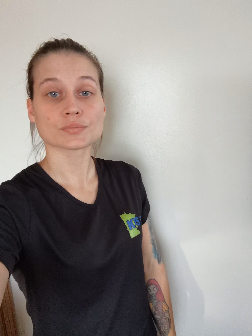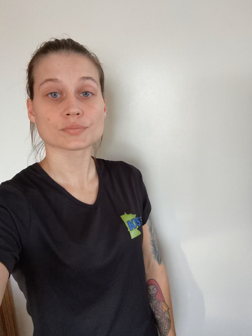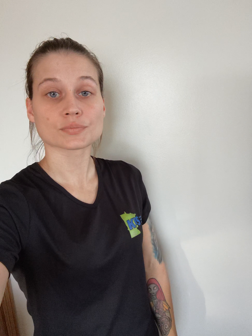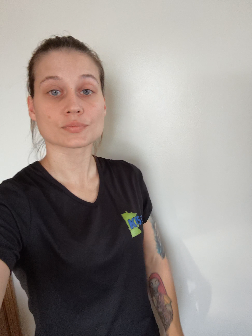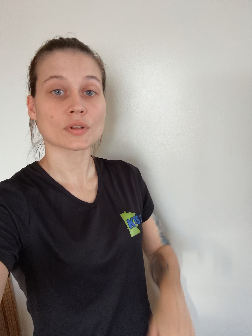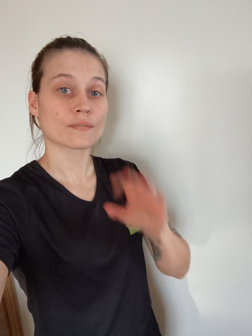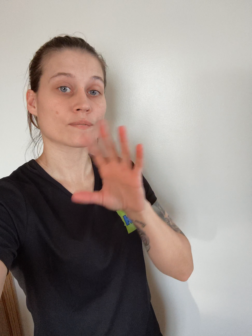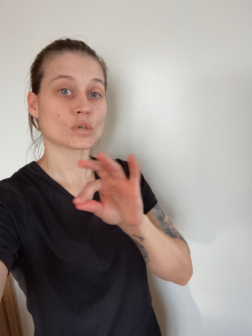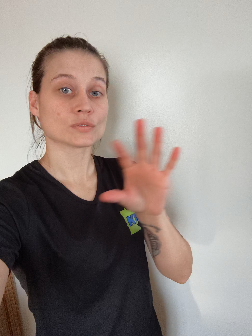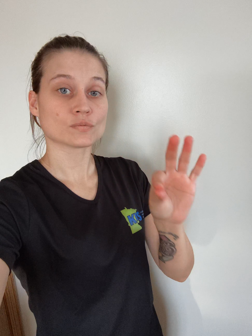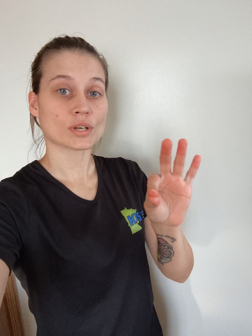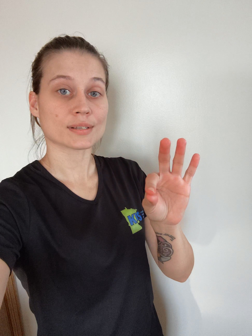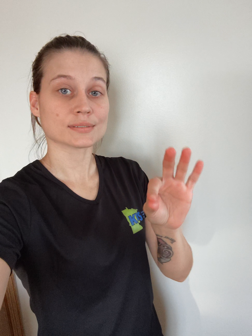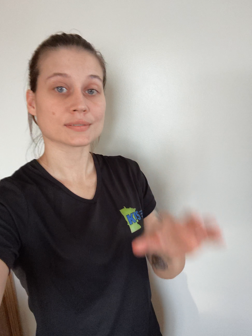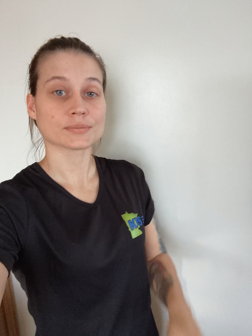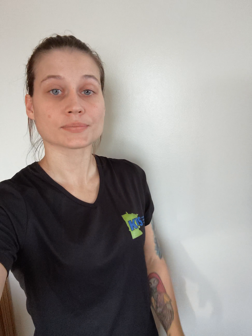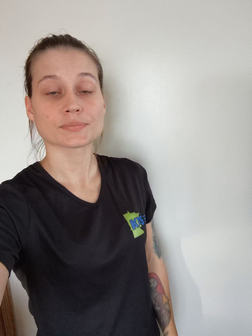french fries